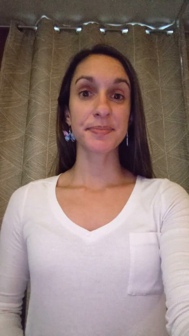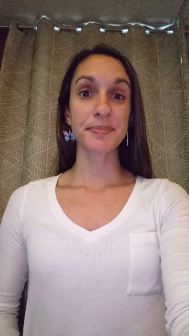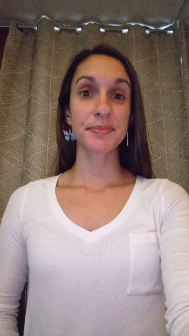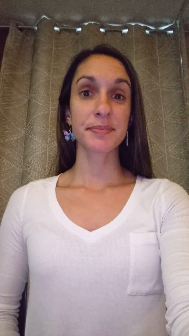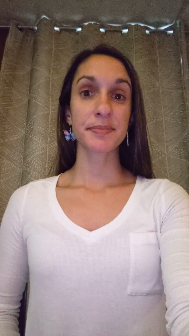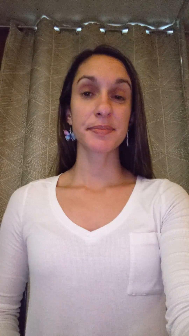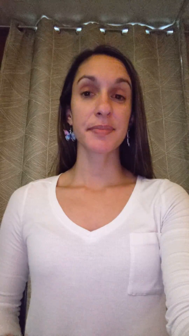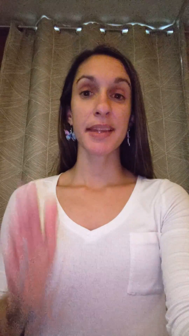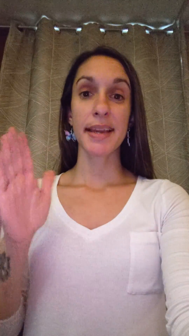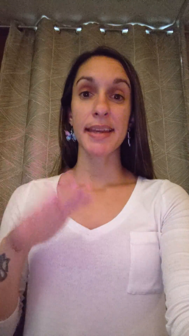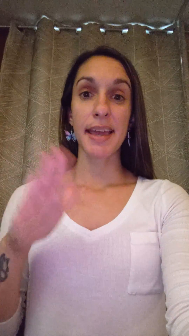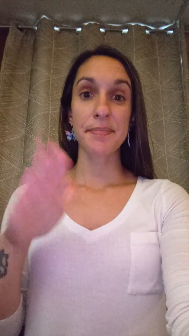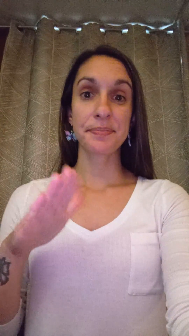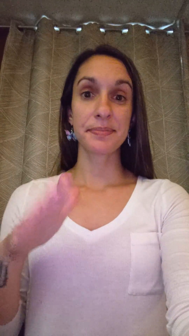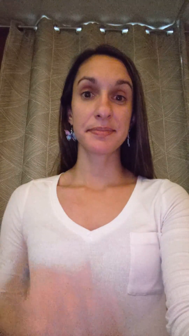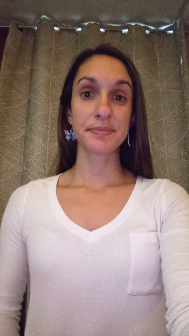clap